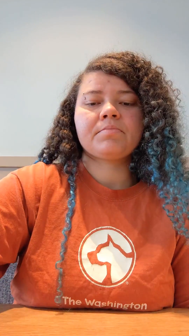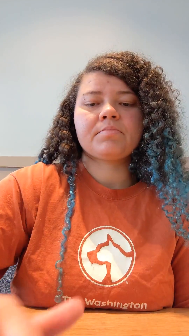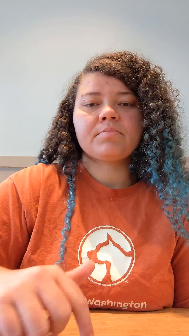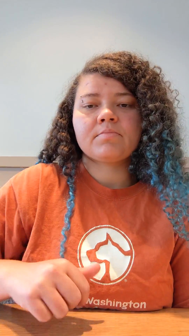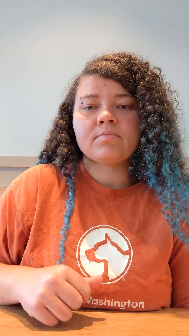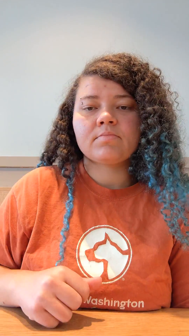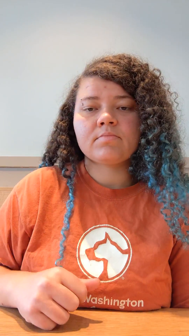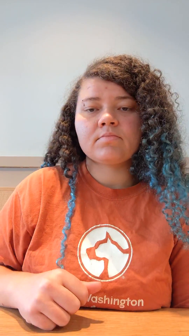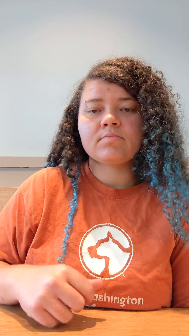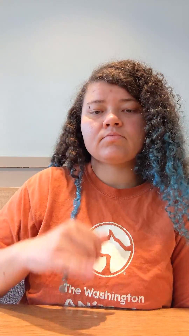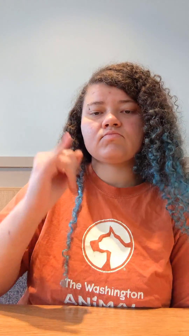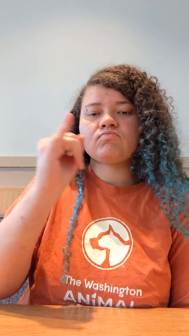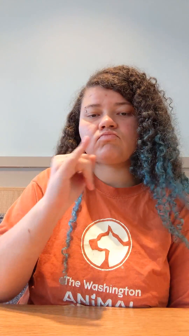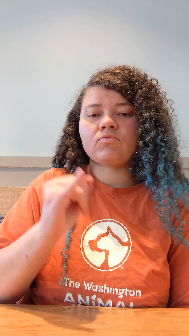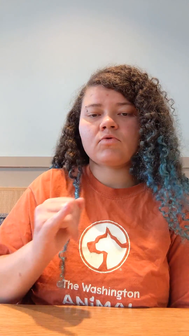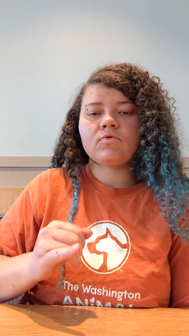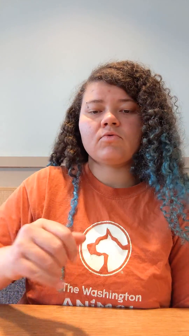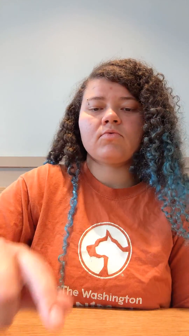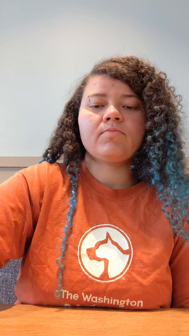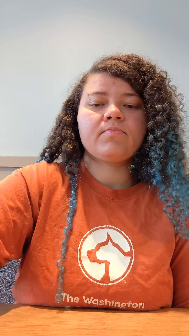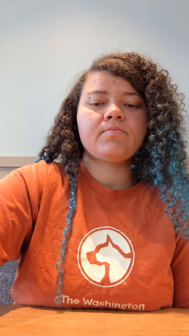draw